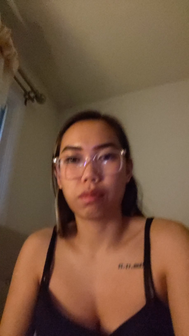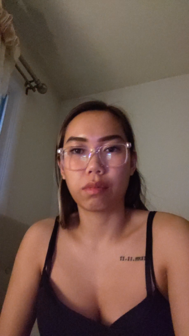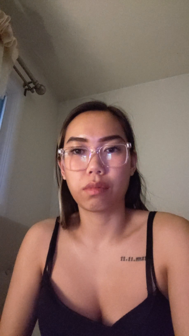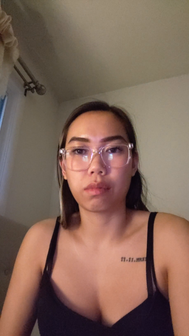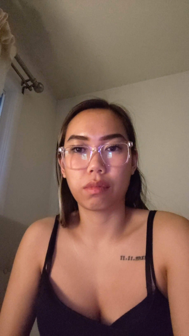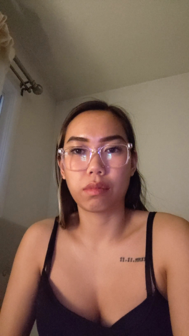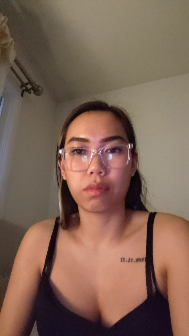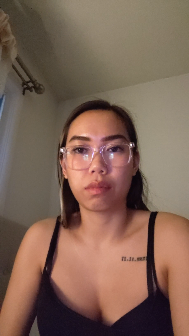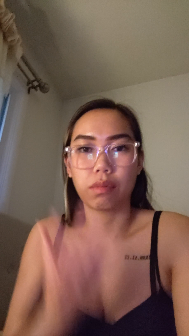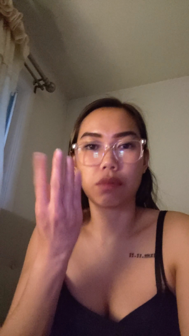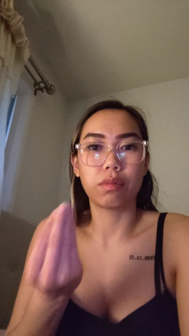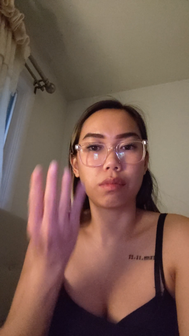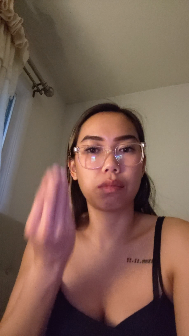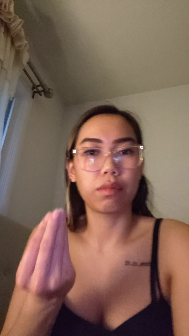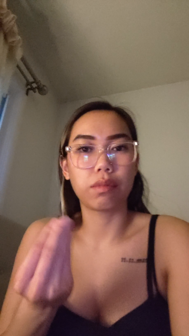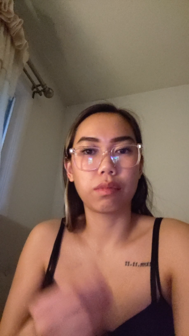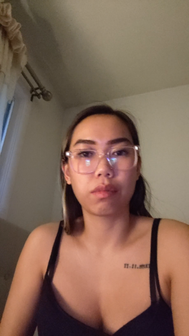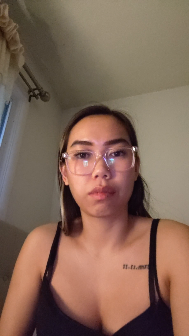gentle